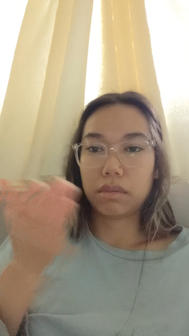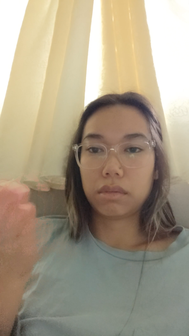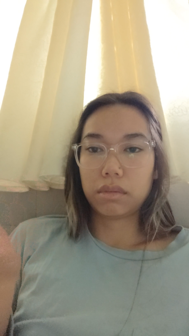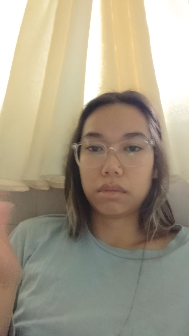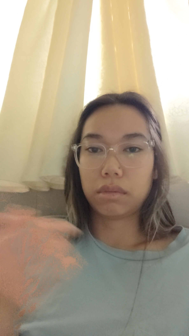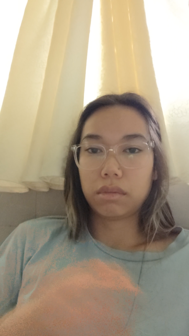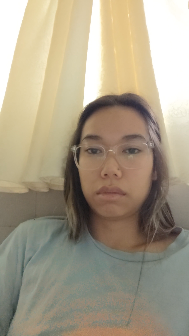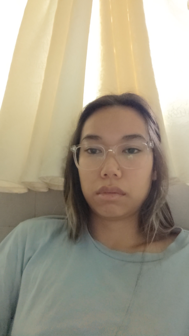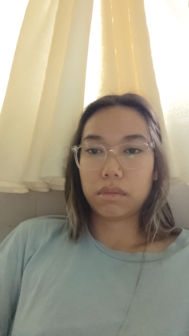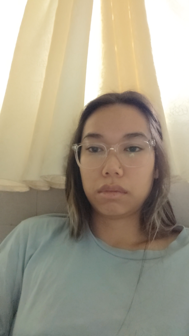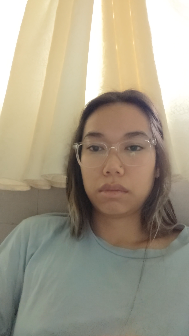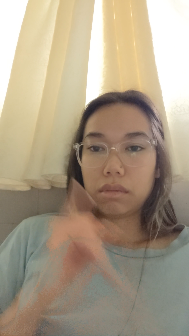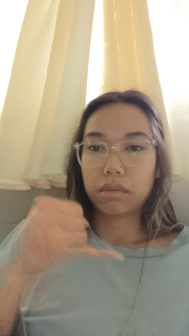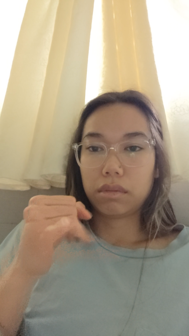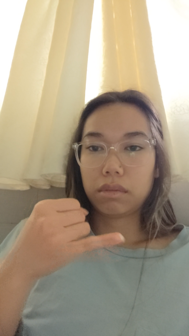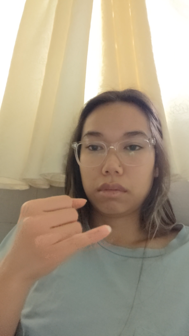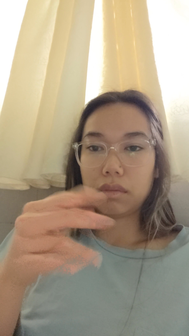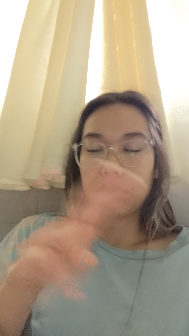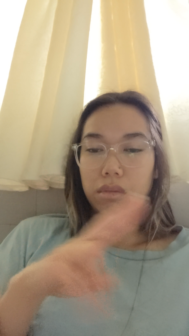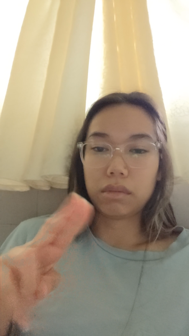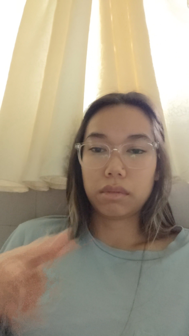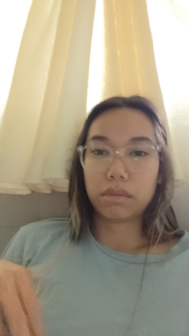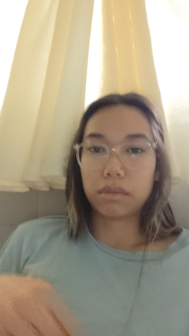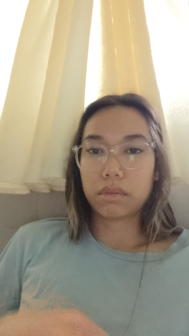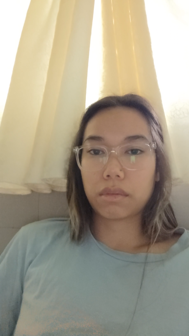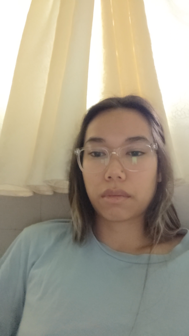jelly